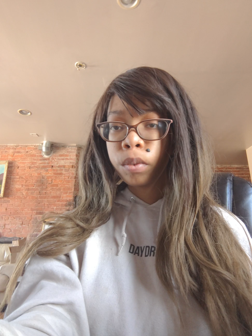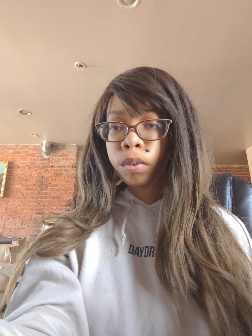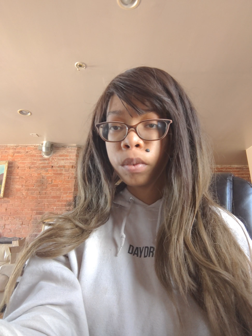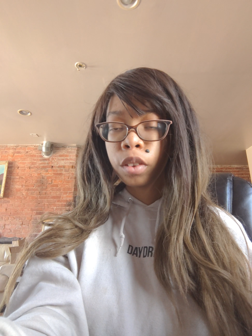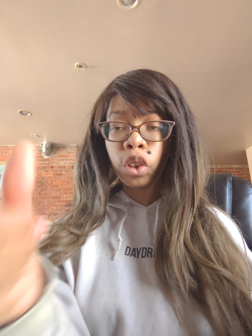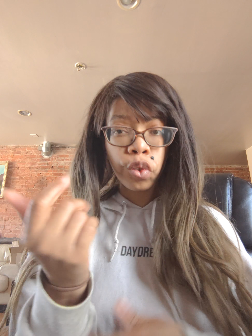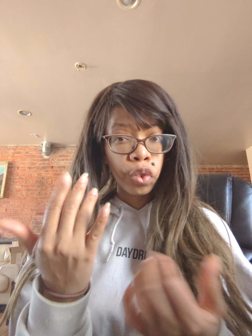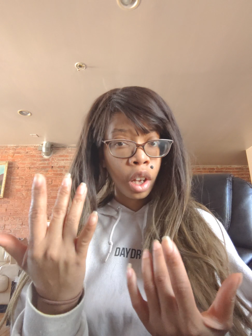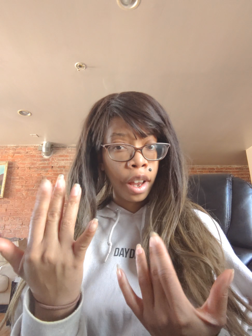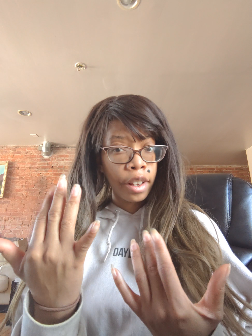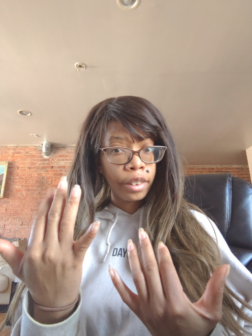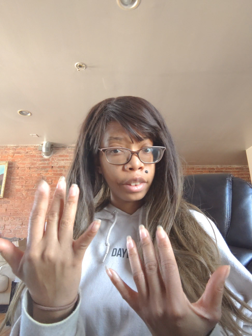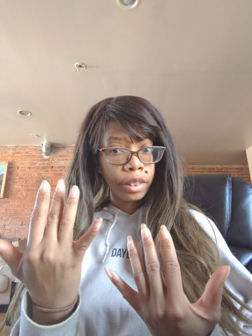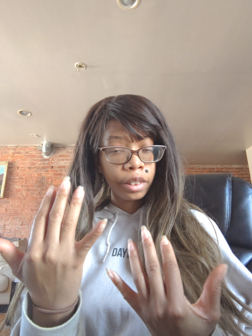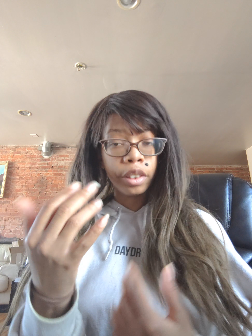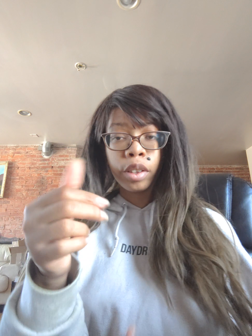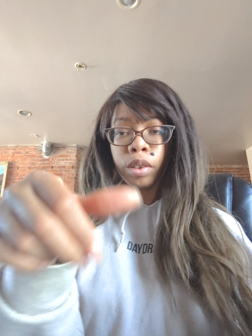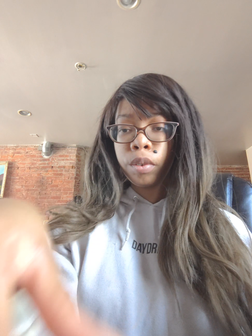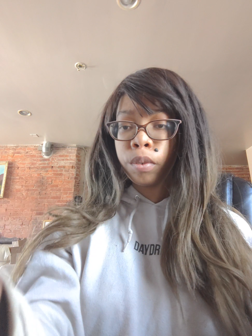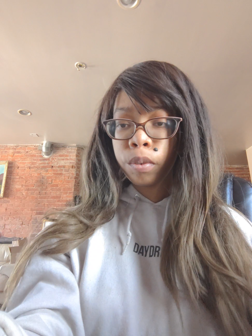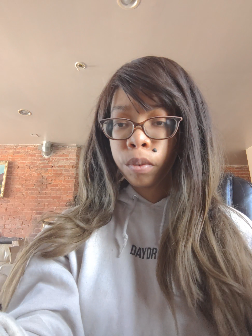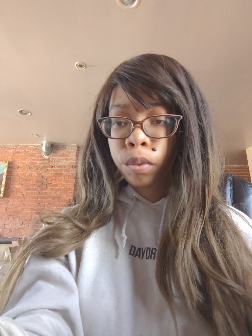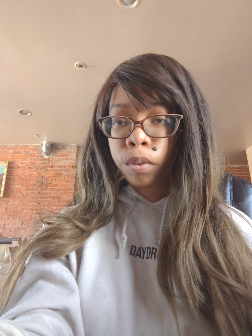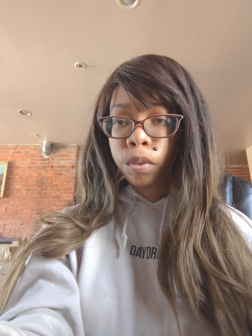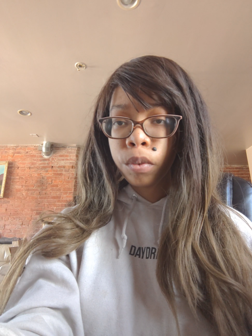wait